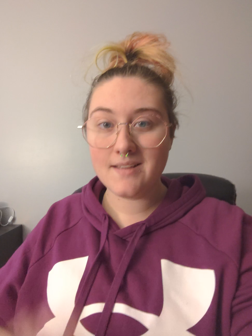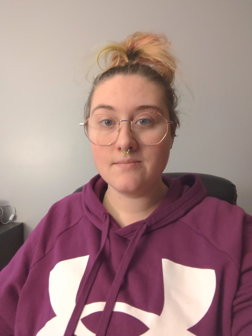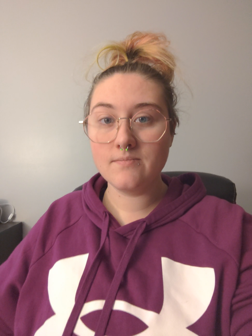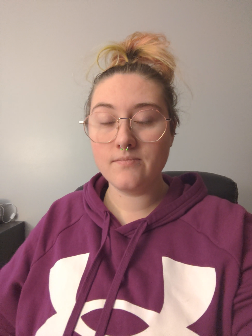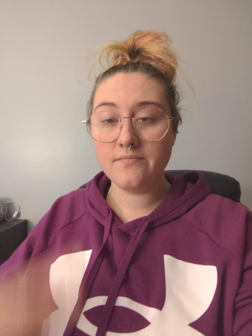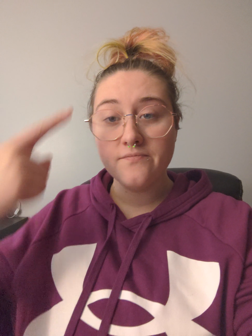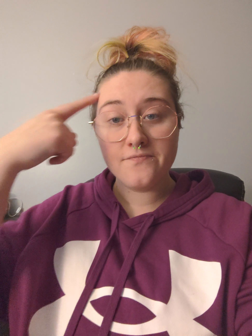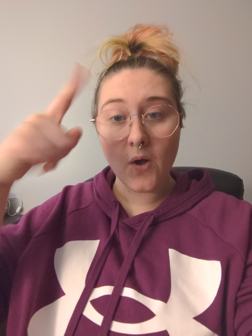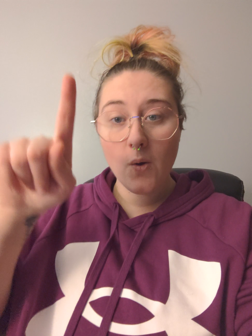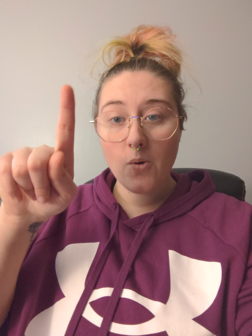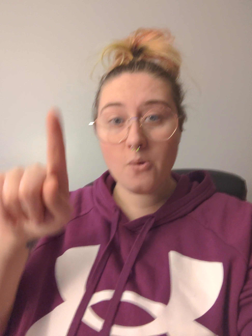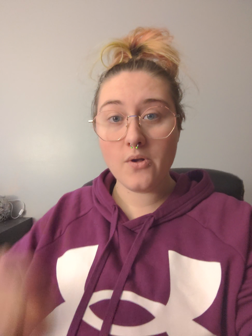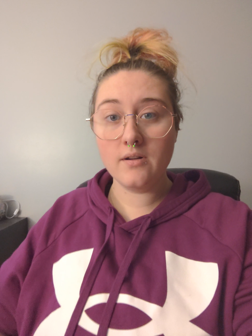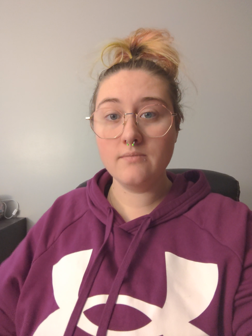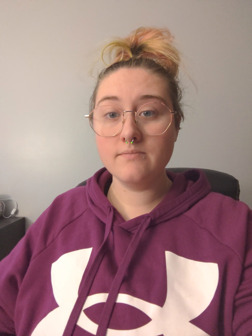for